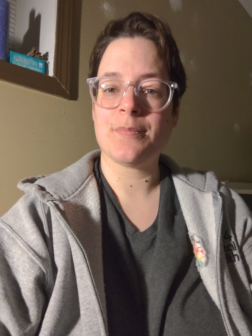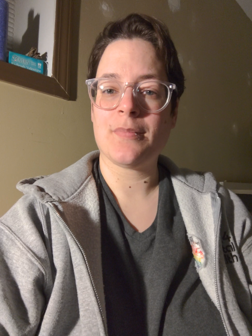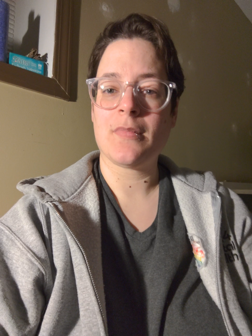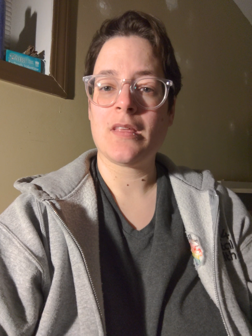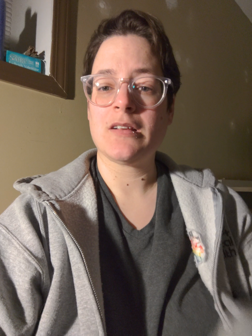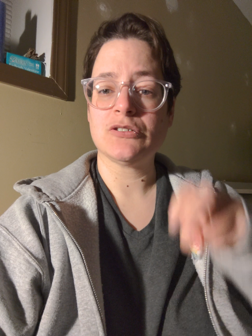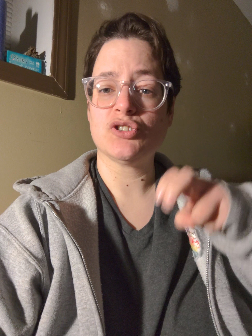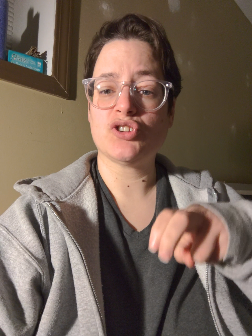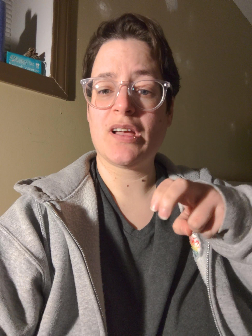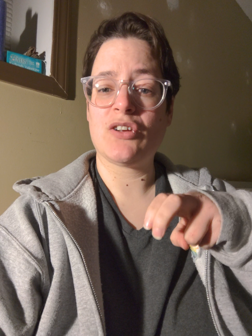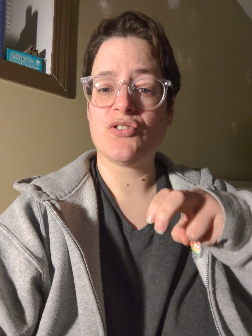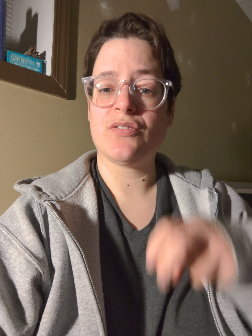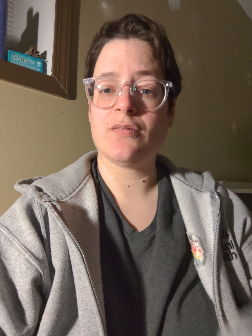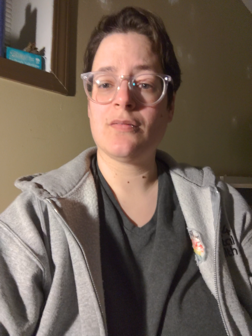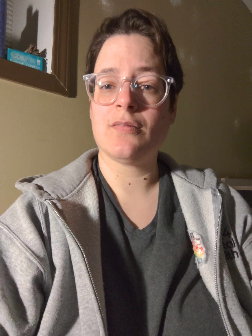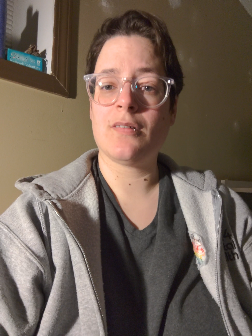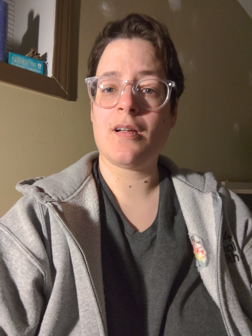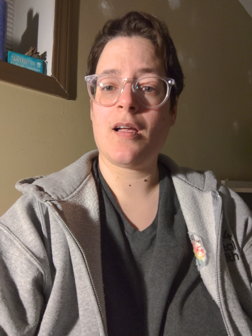chair